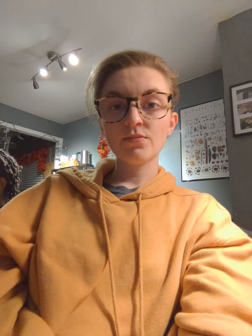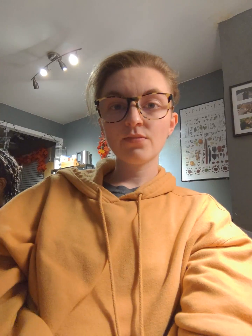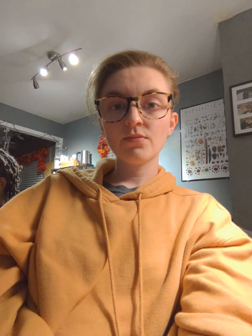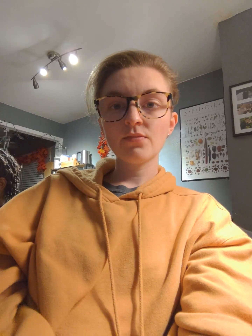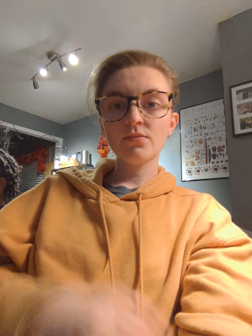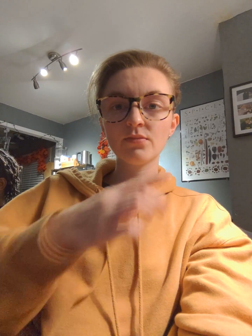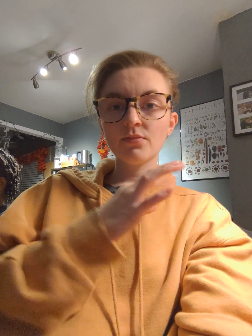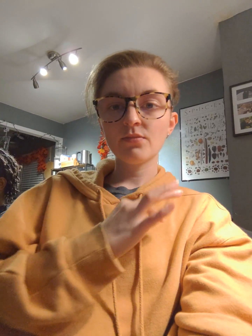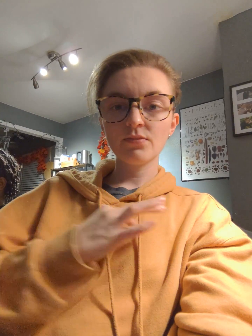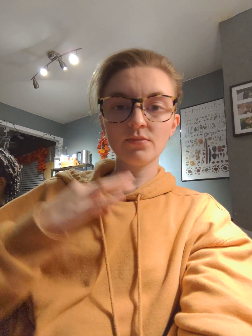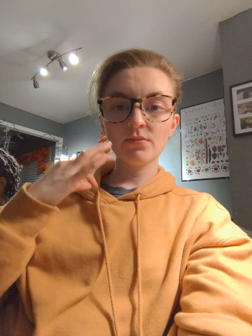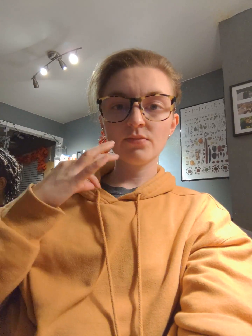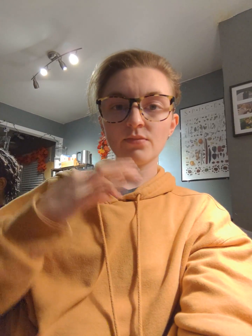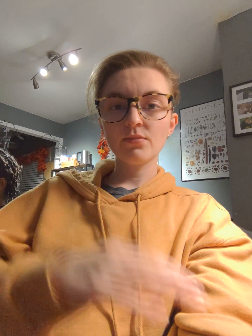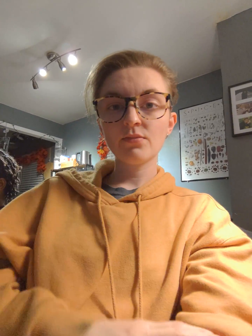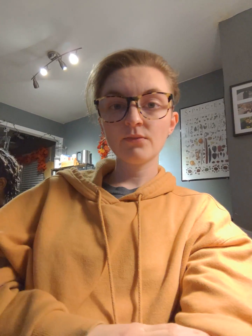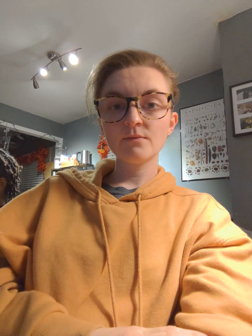beads